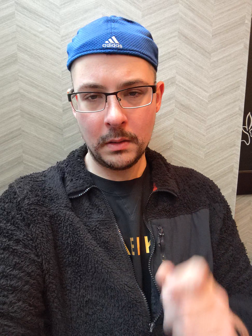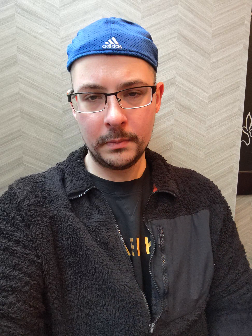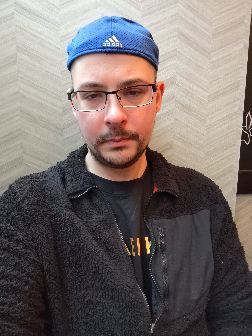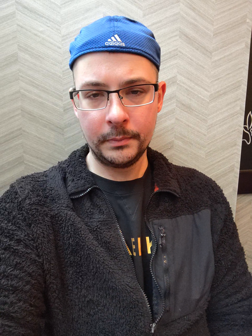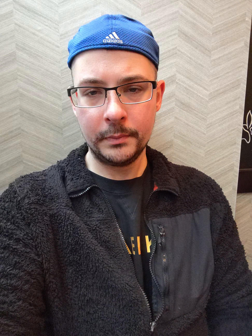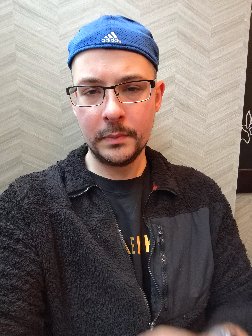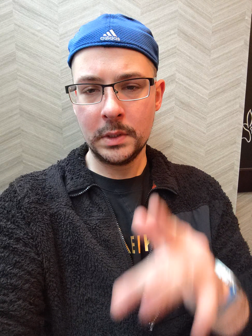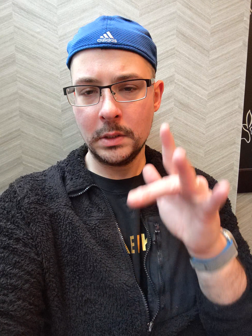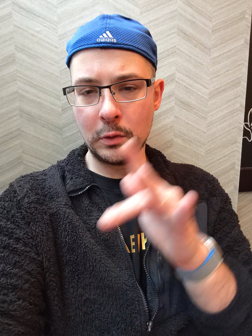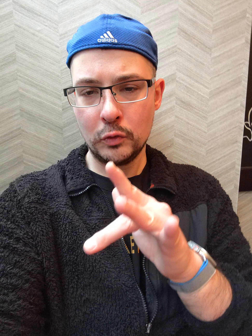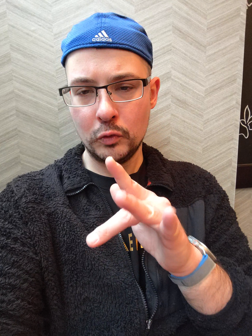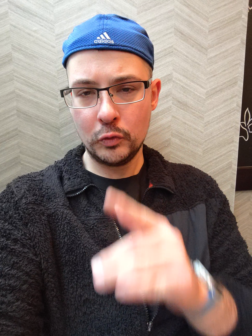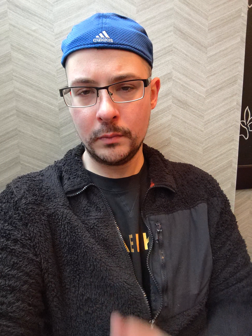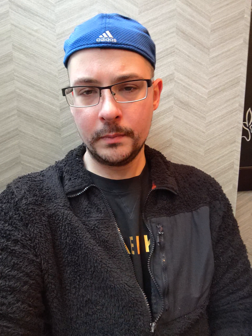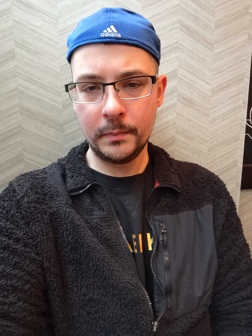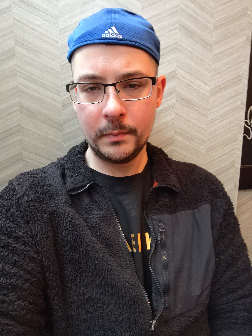touch